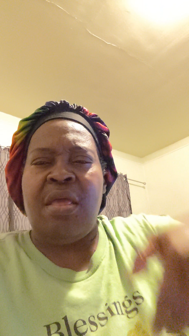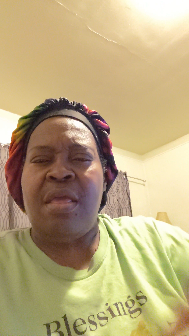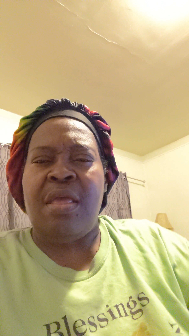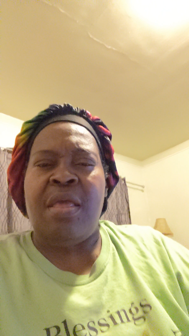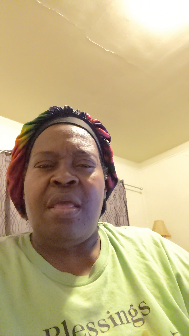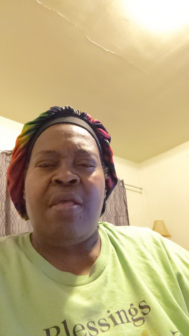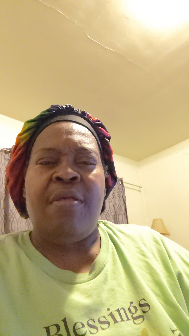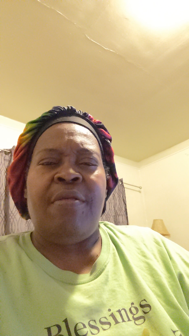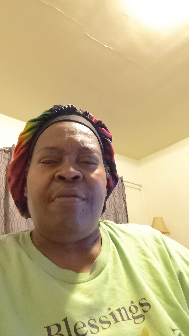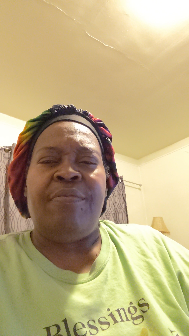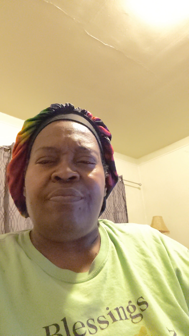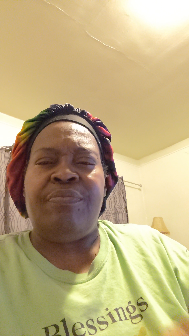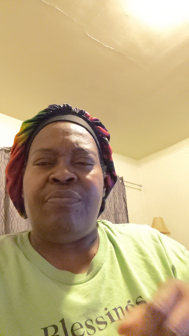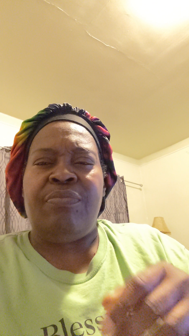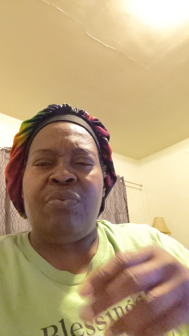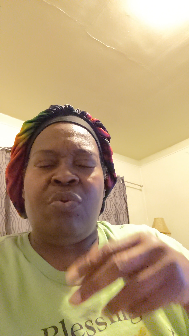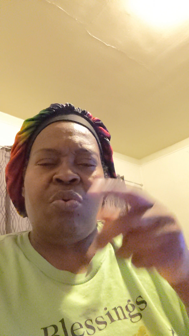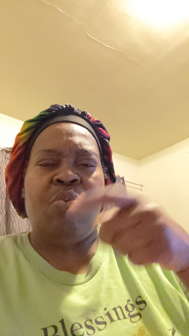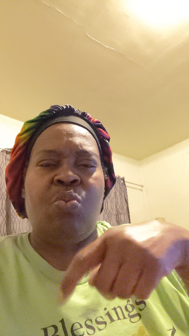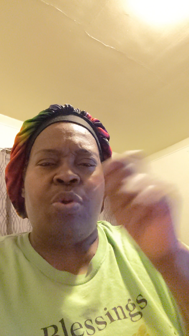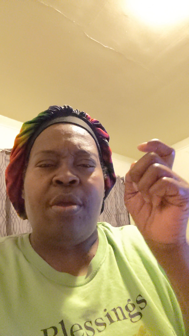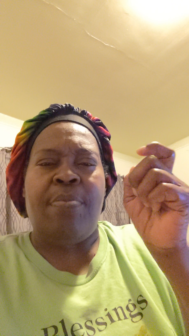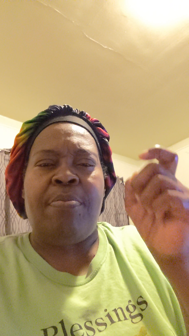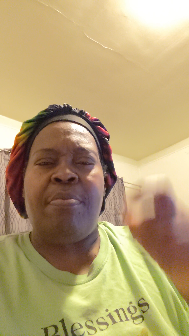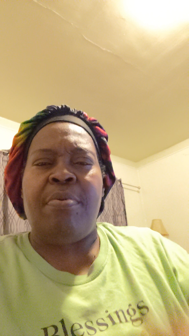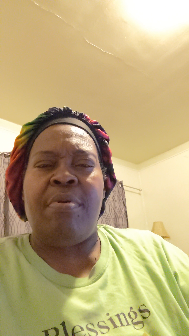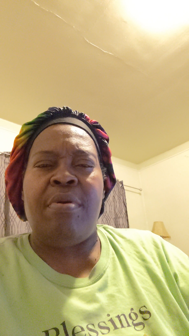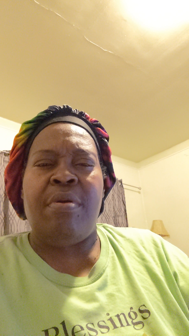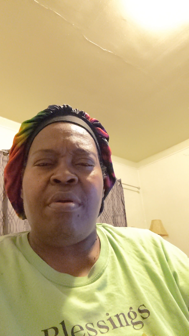rip